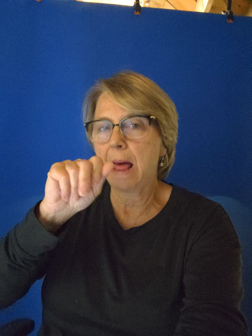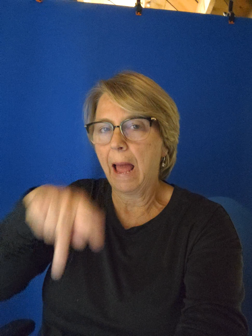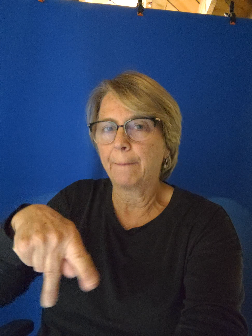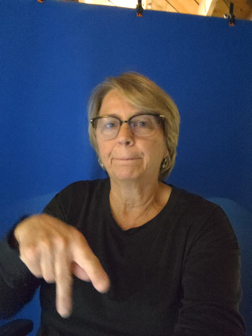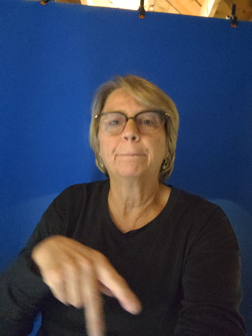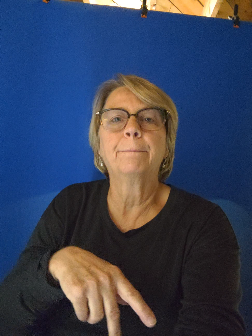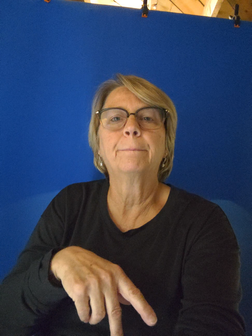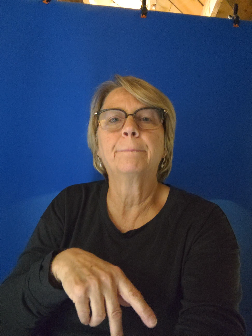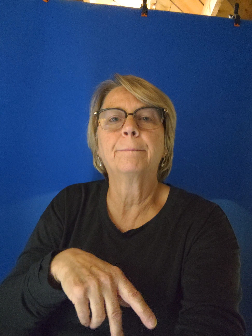nap